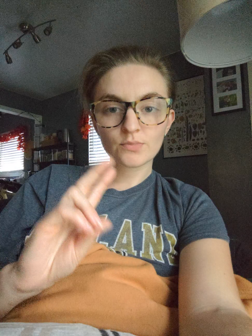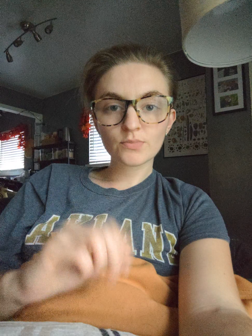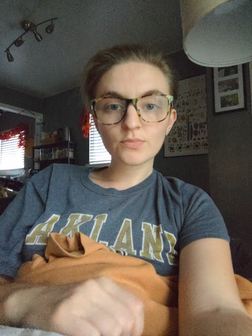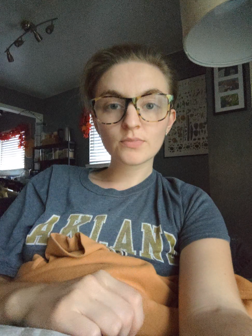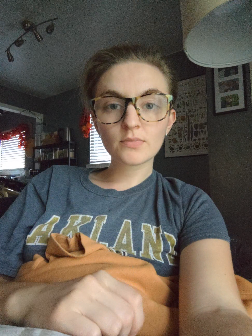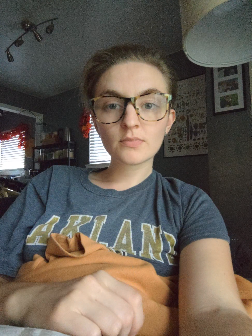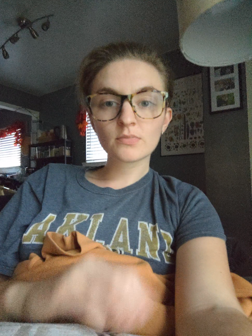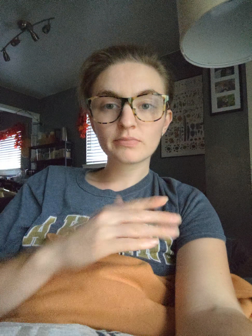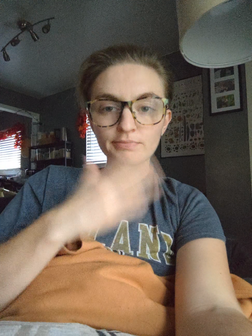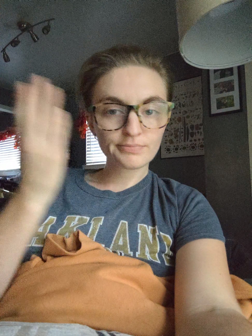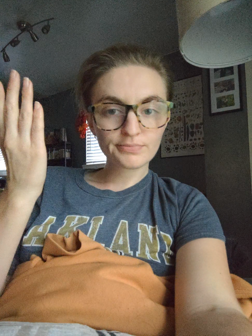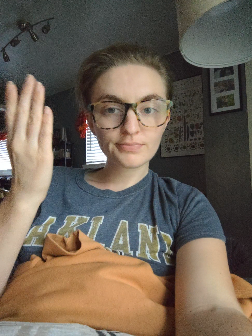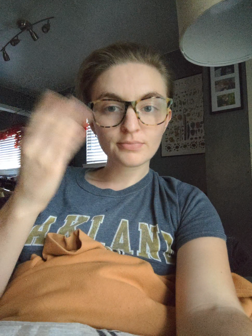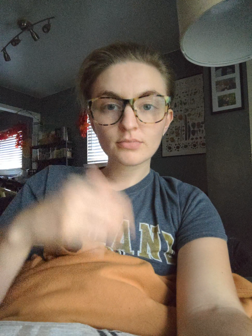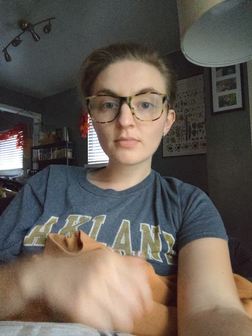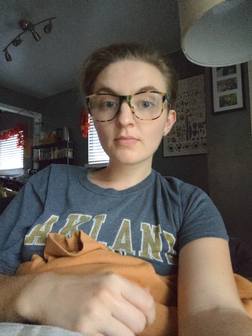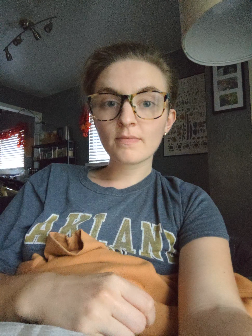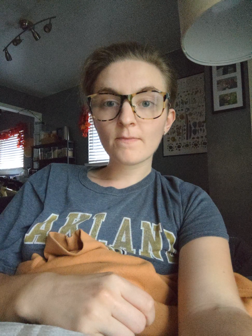all gone